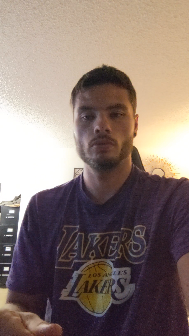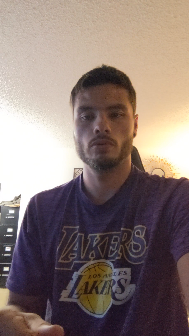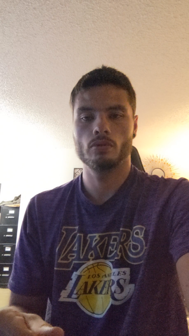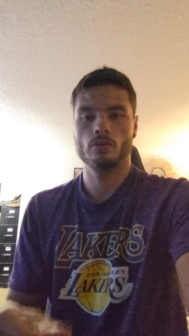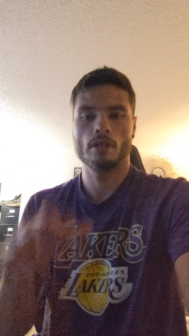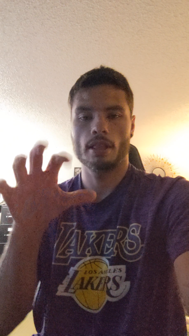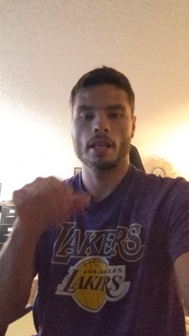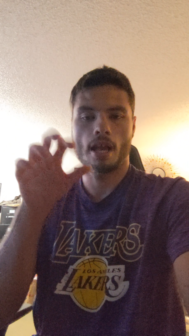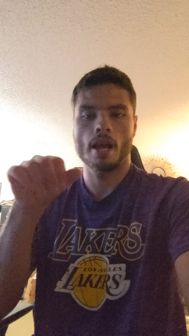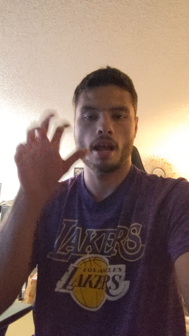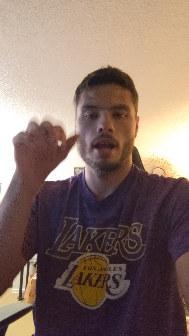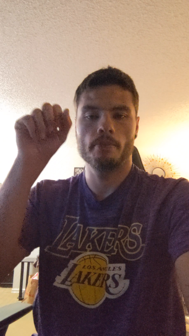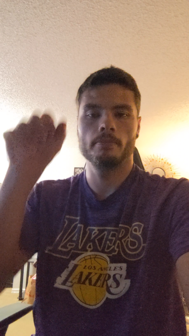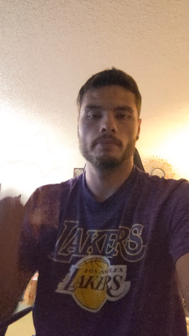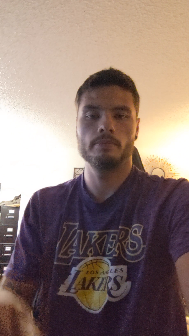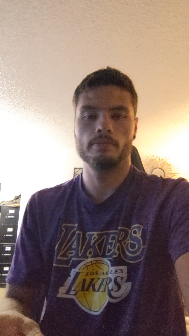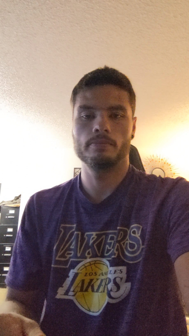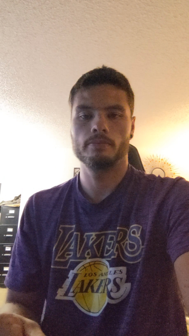climb